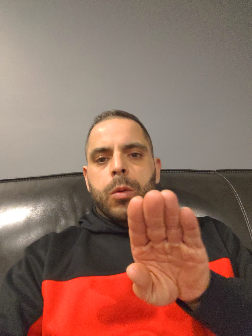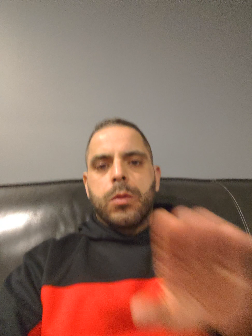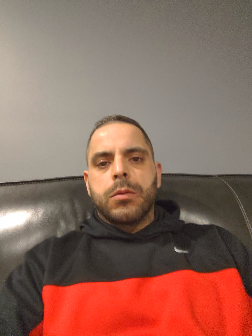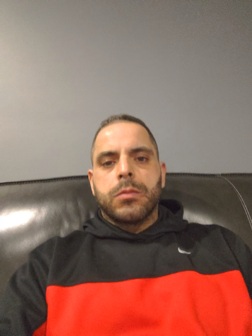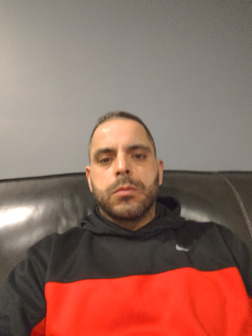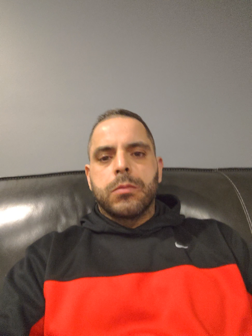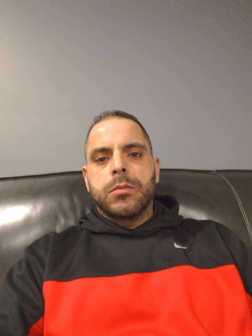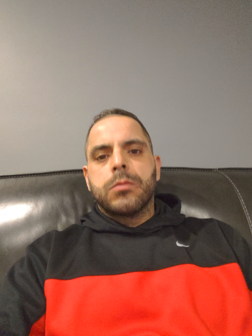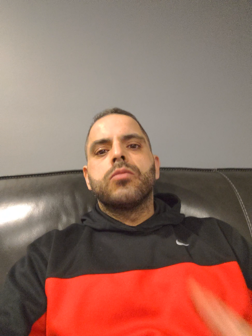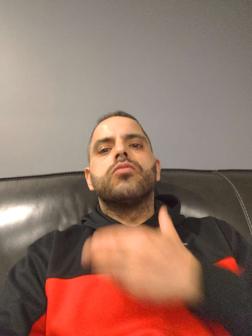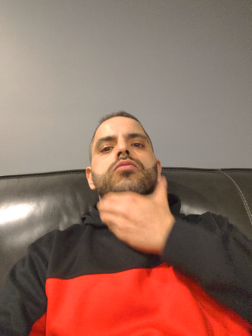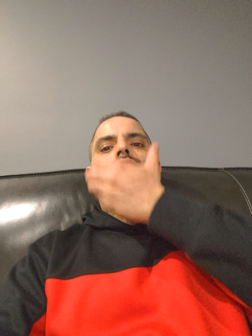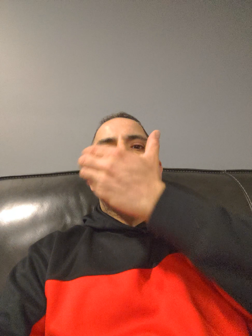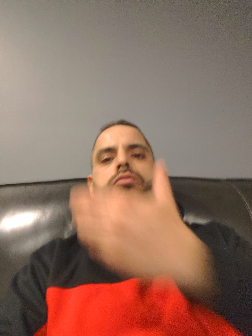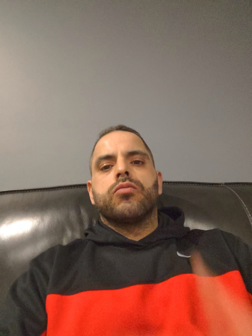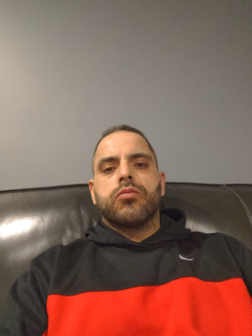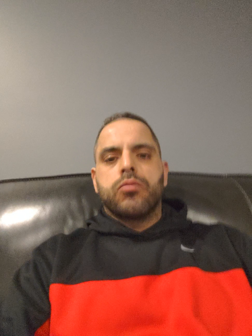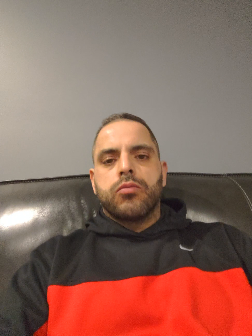giraffe